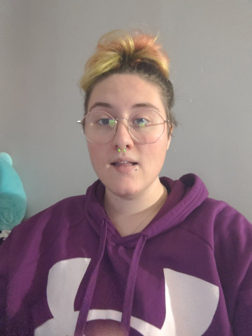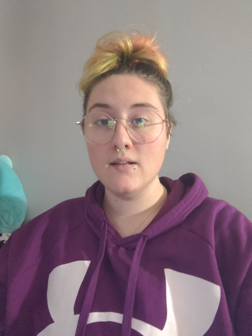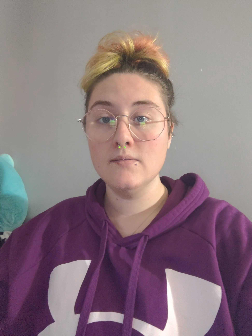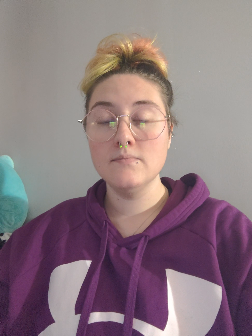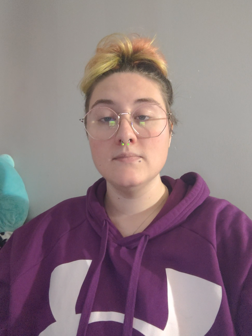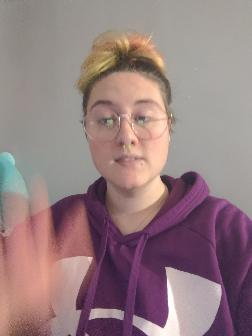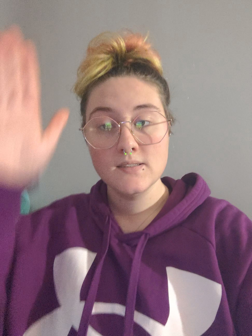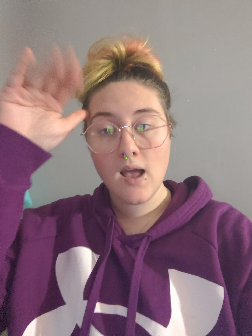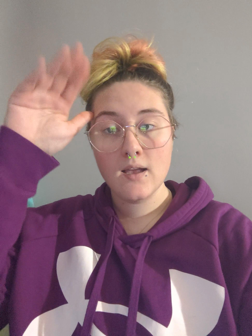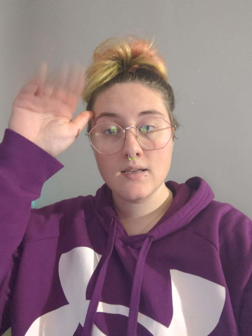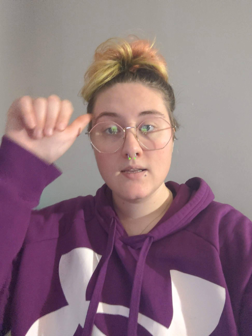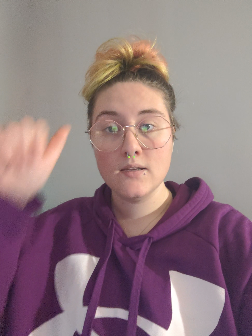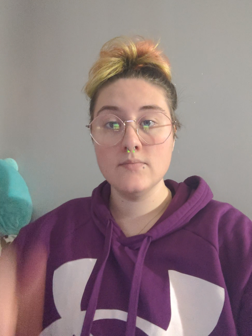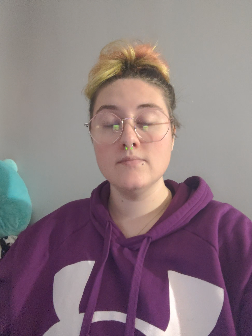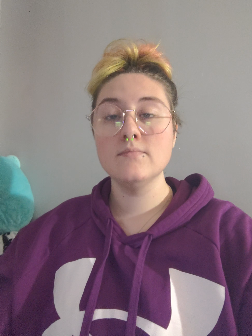donkey